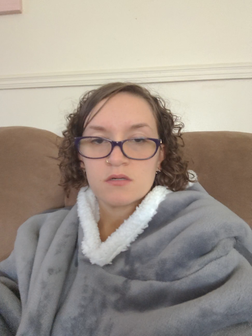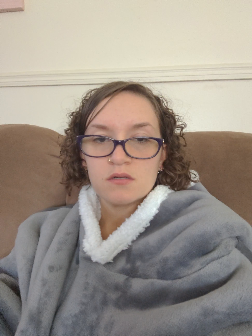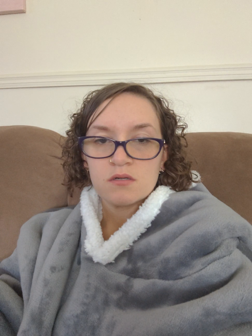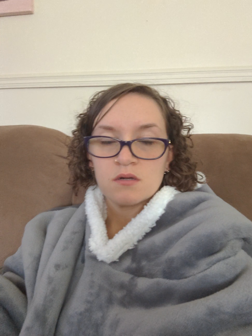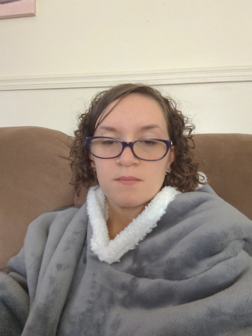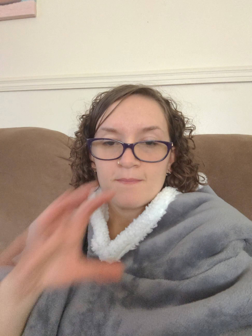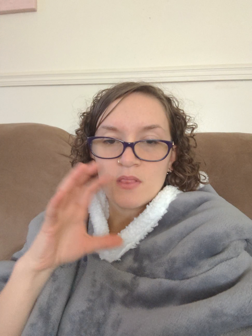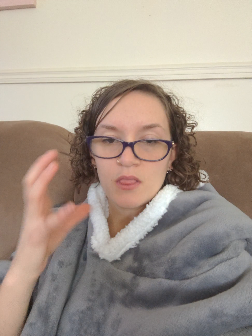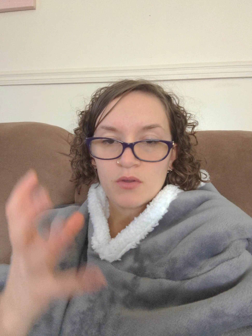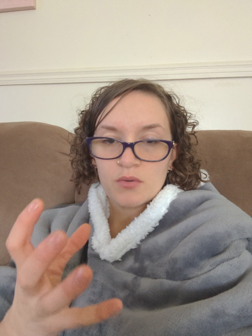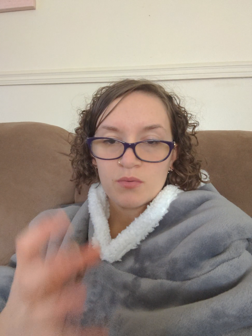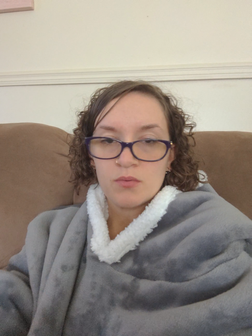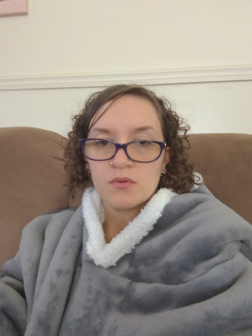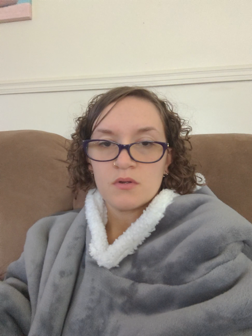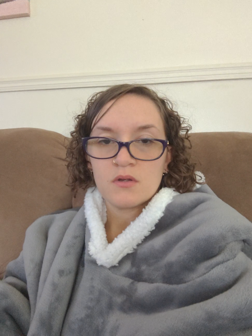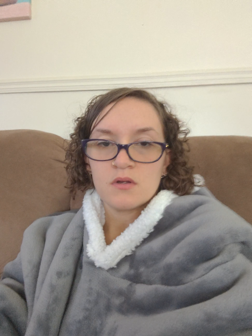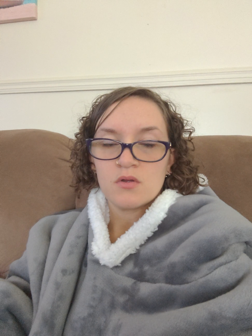balloon